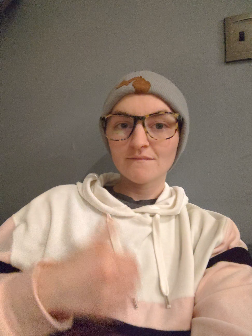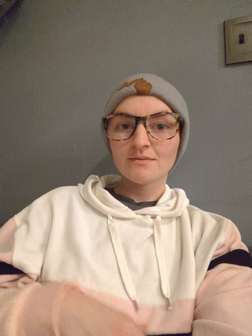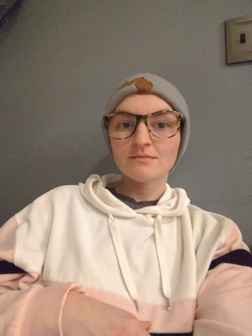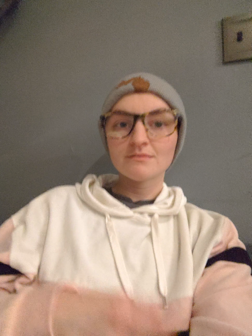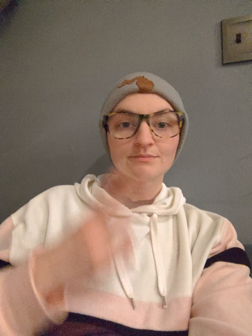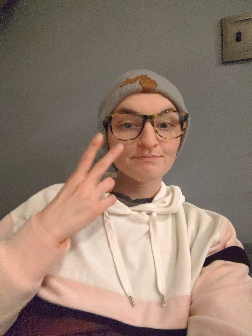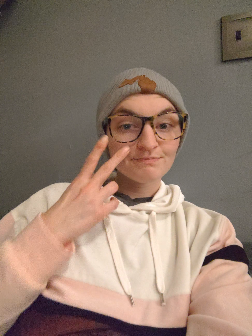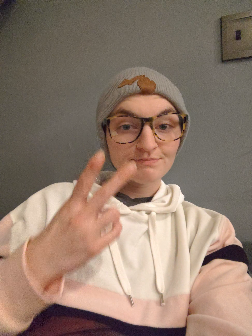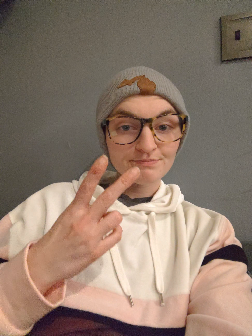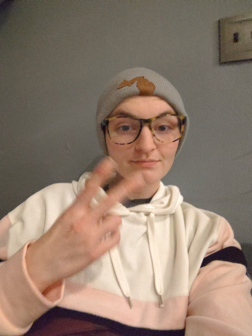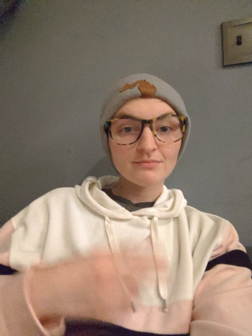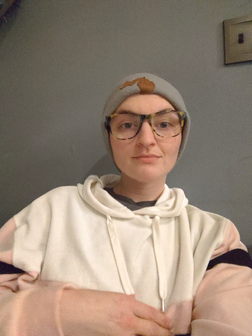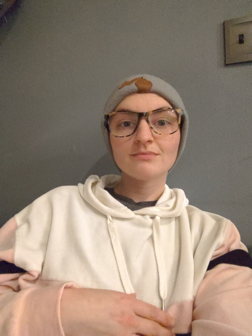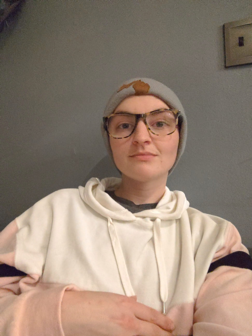see